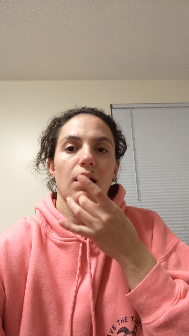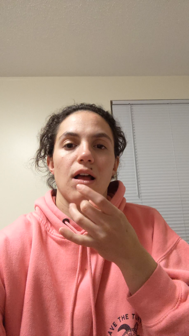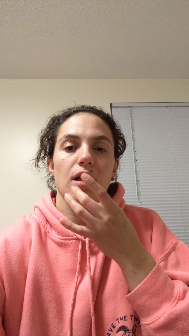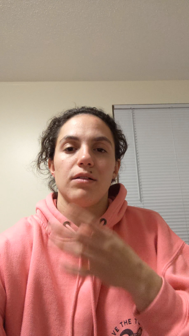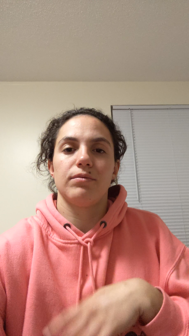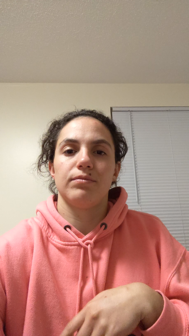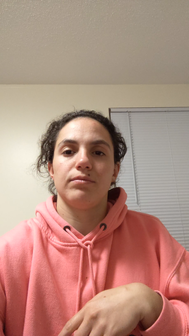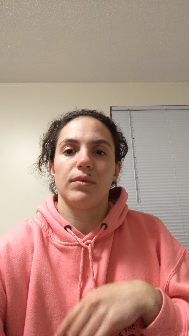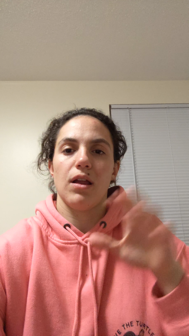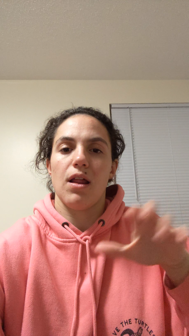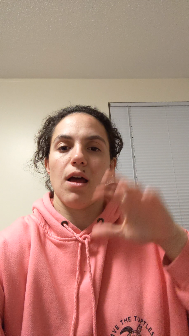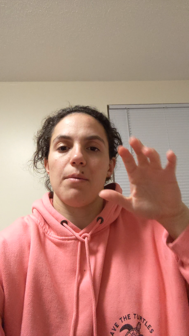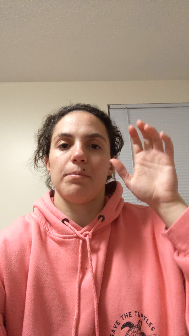climb